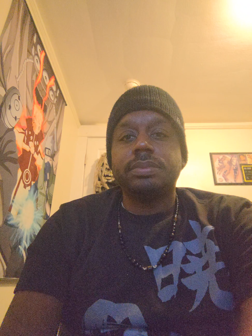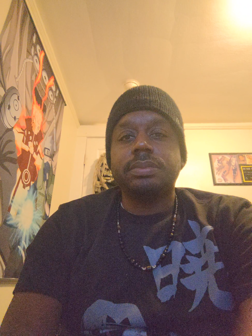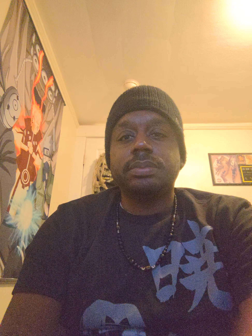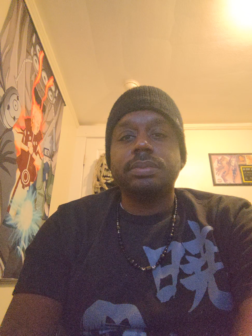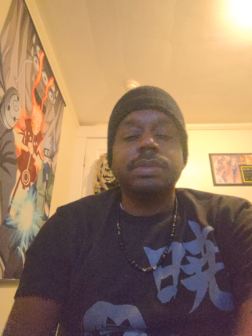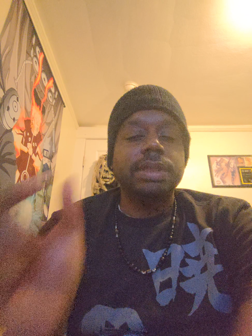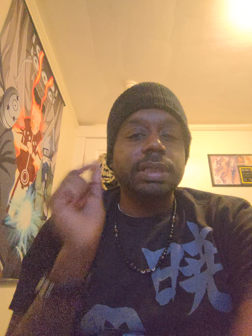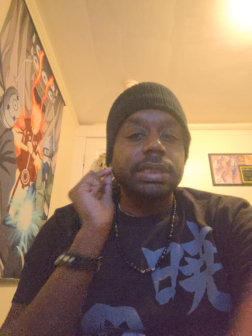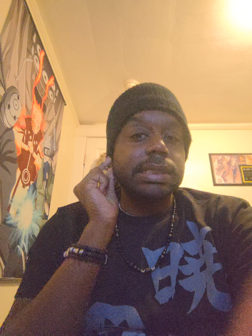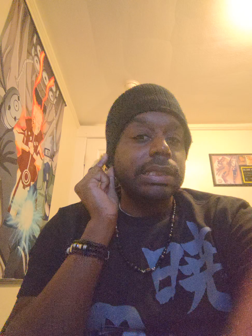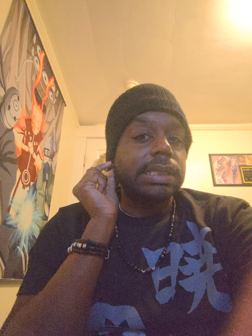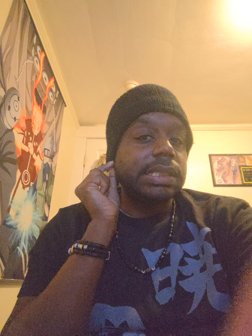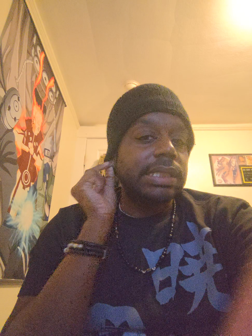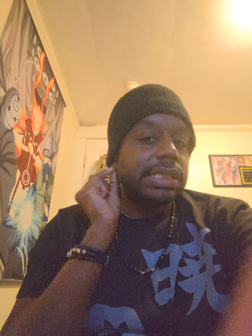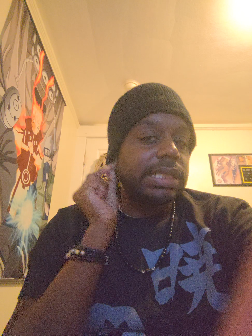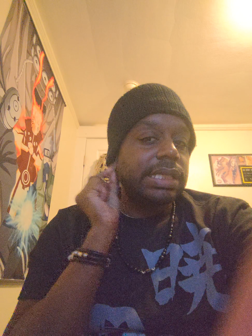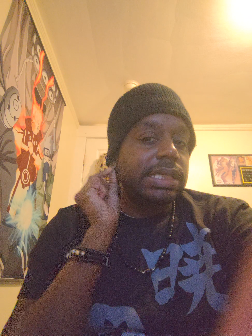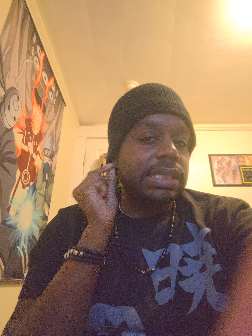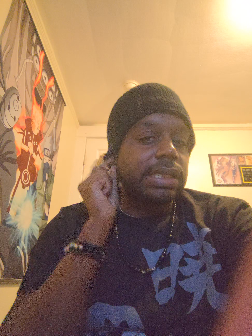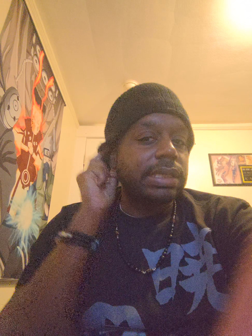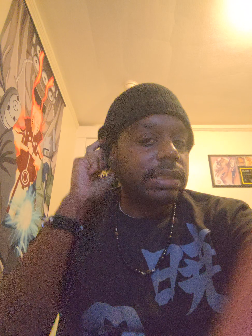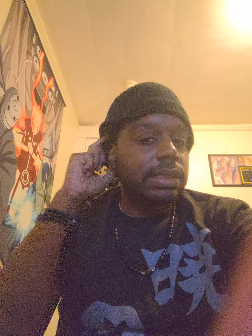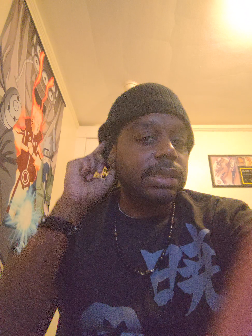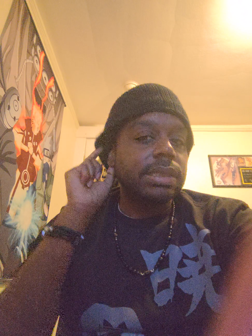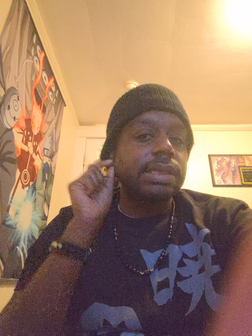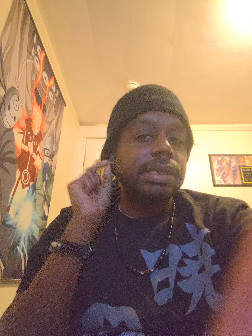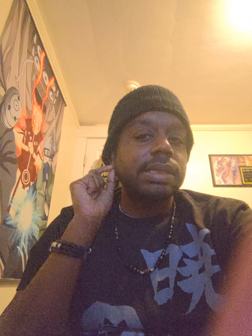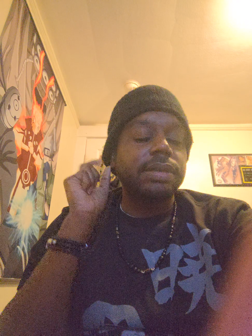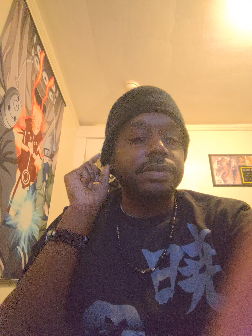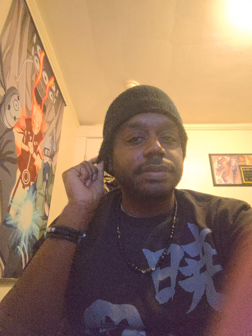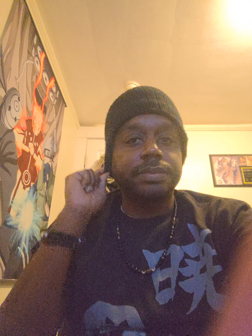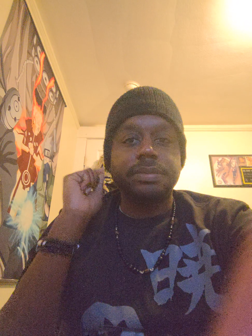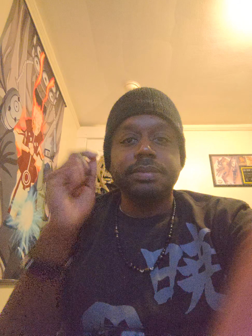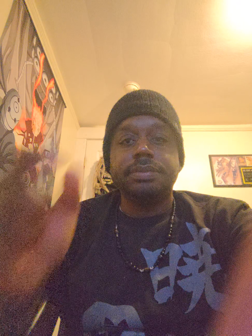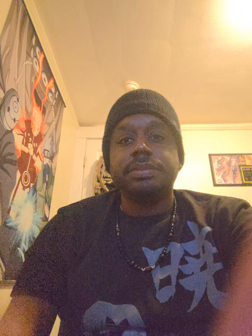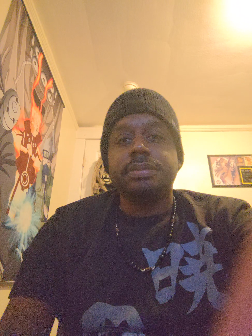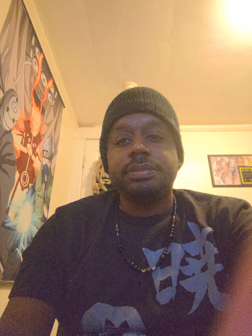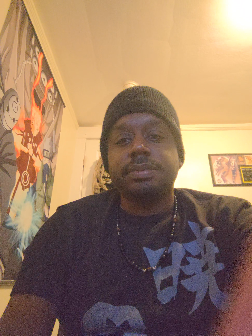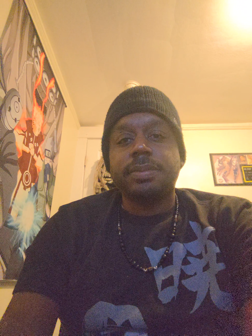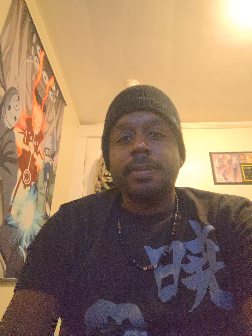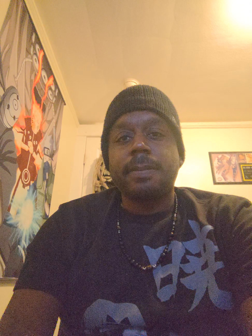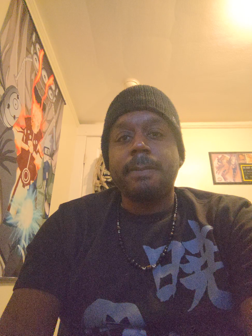ear